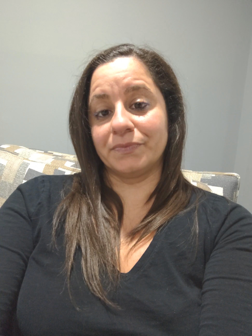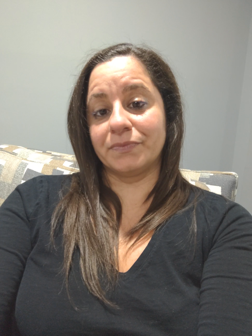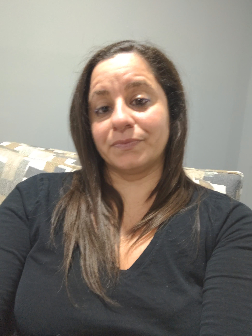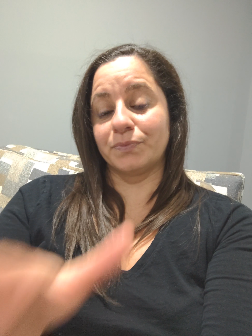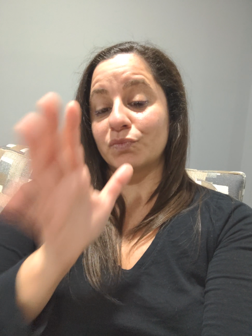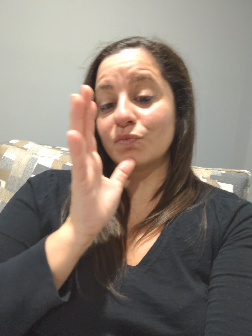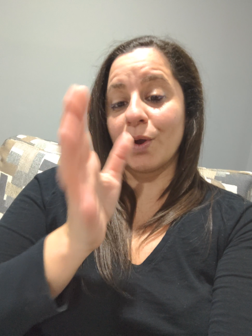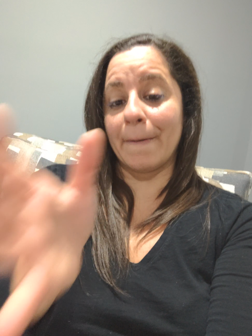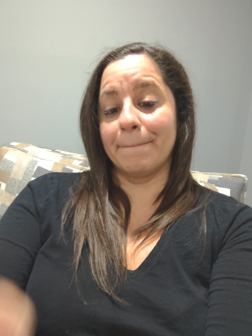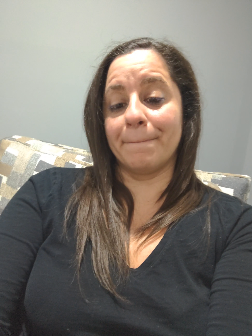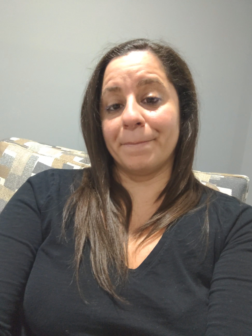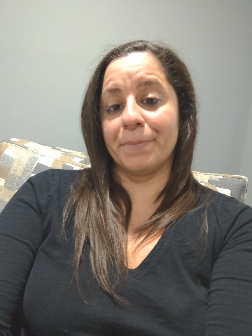grandma